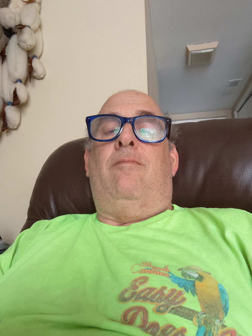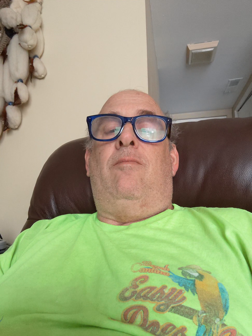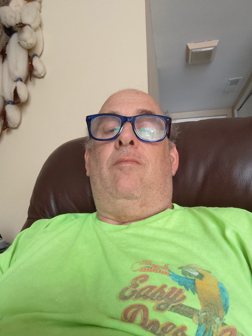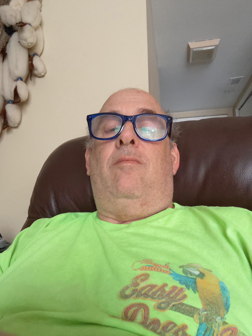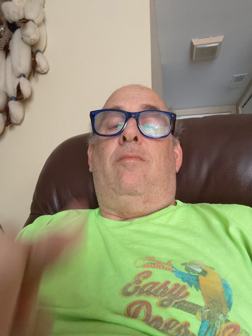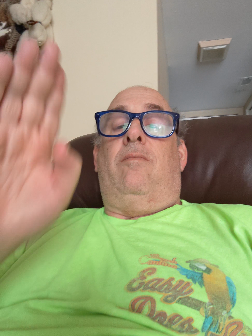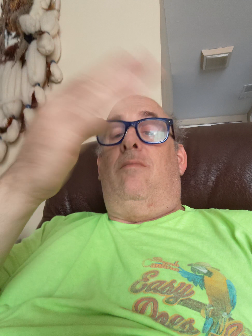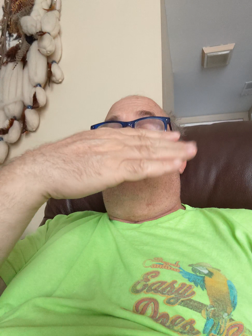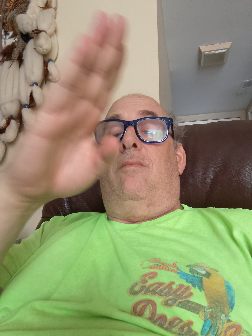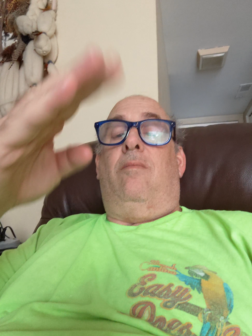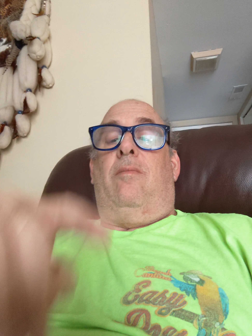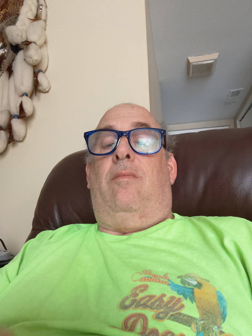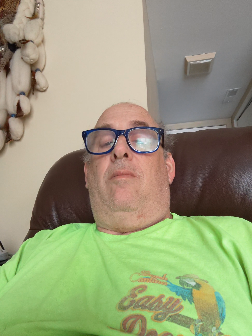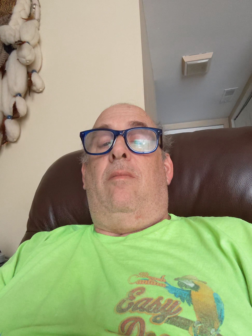flag